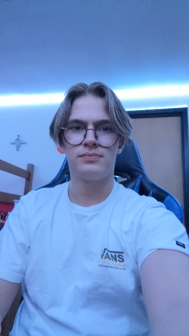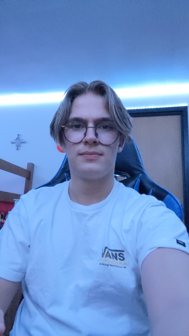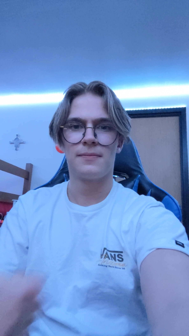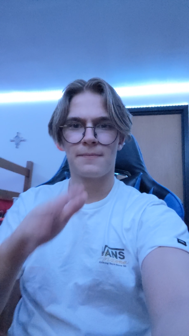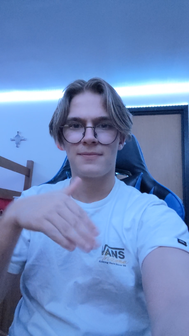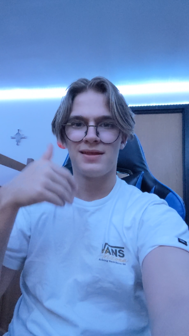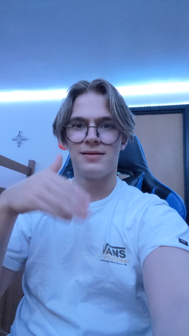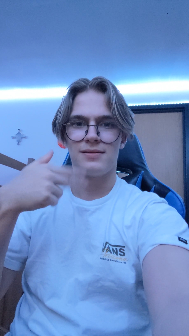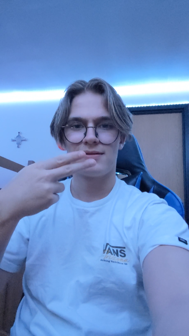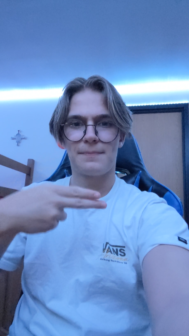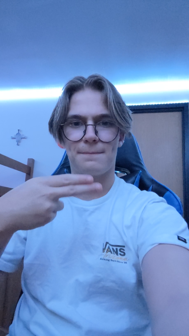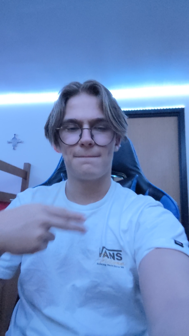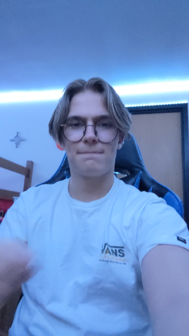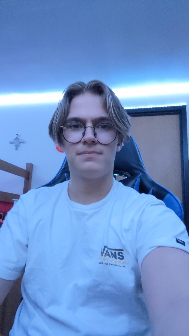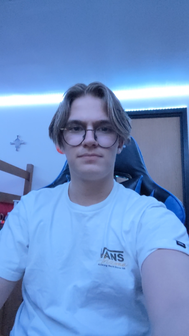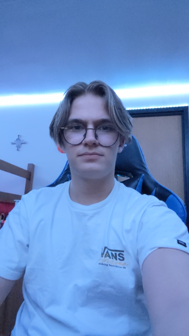pet's name